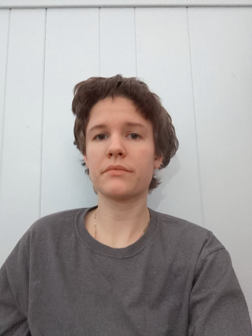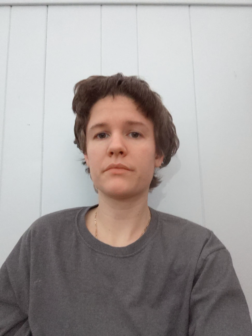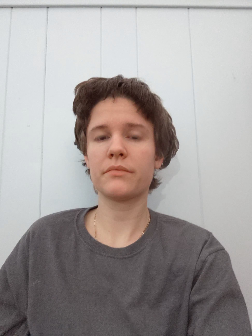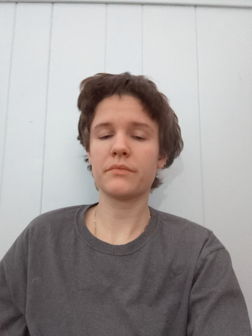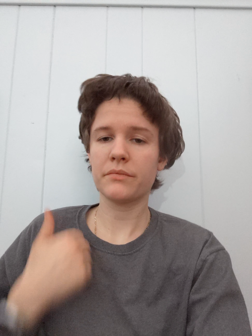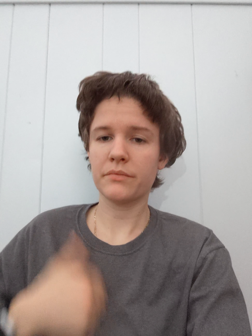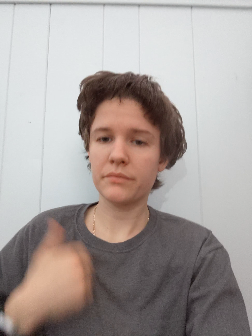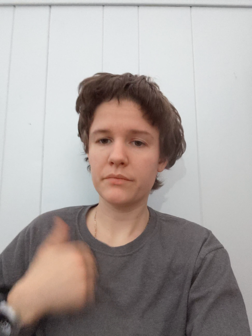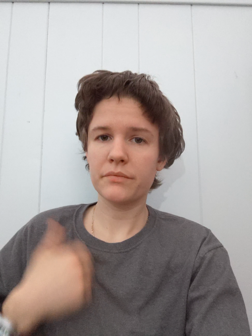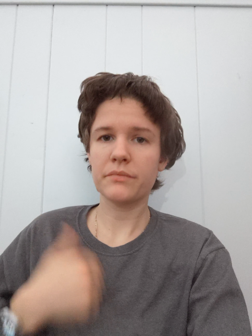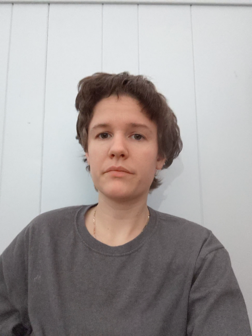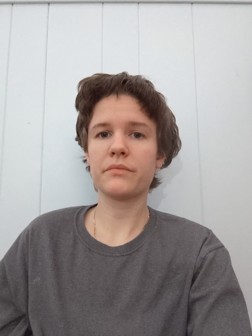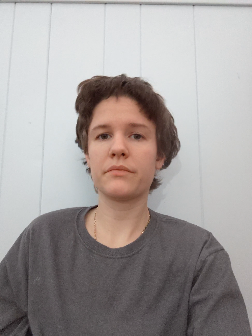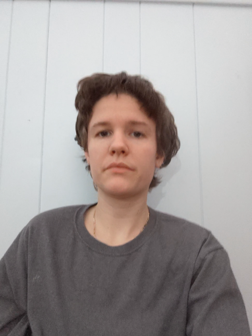bath